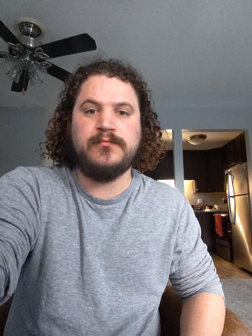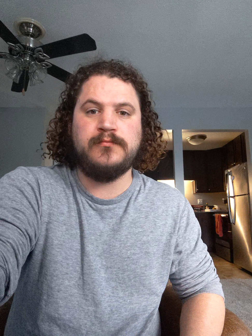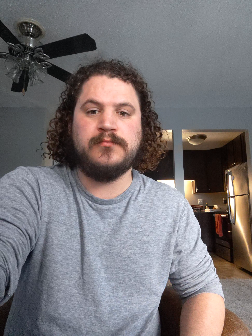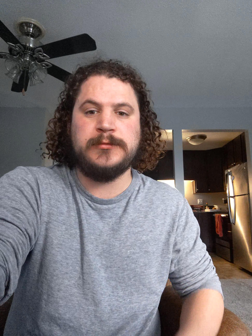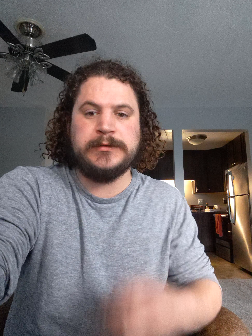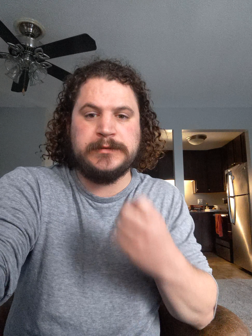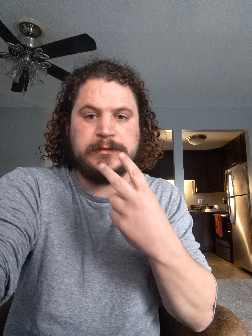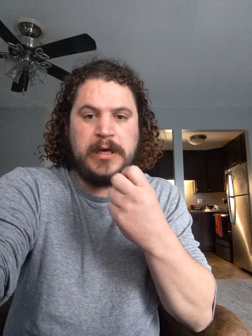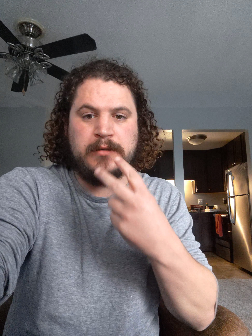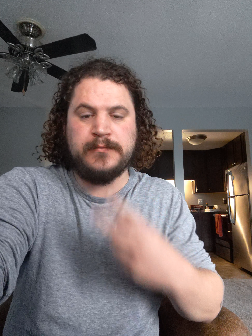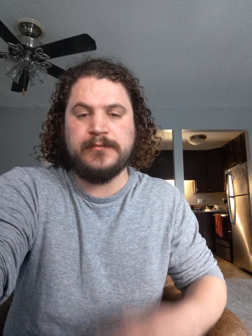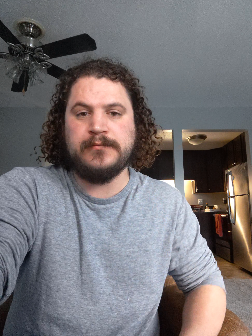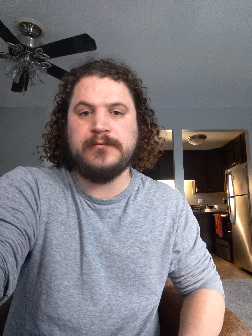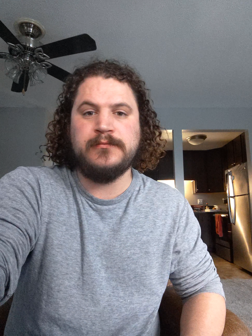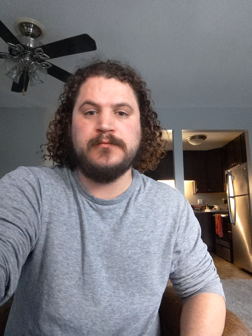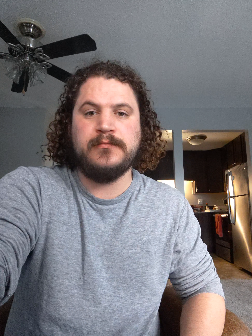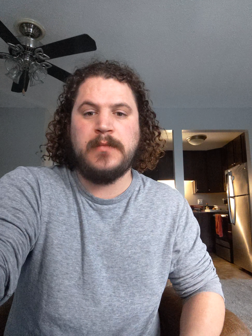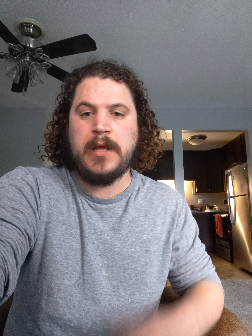snack